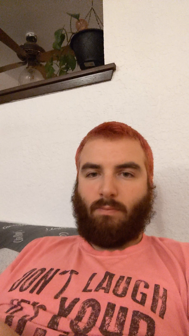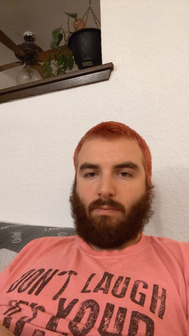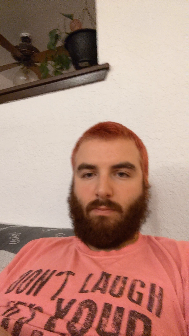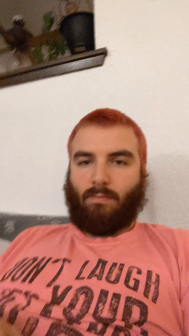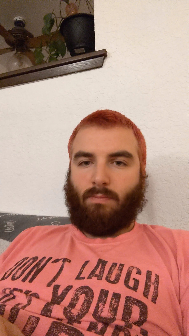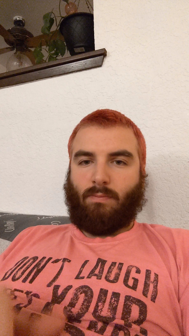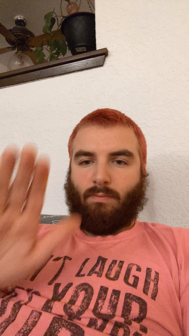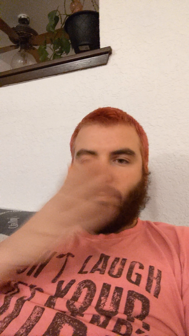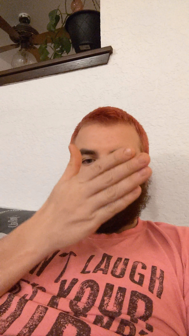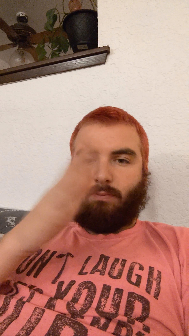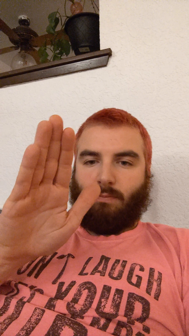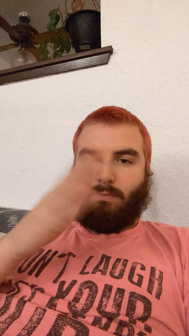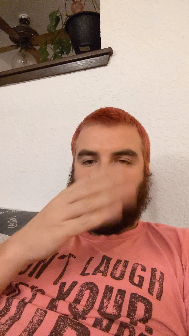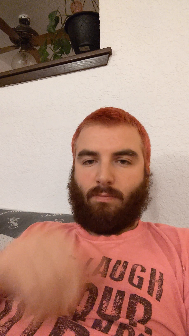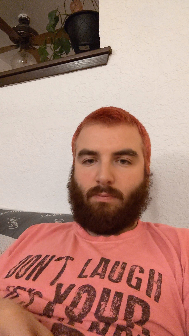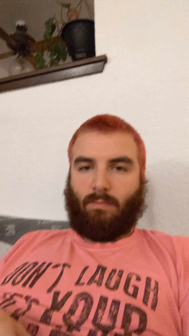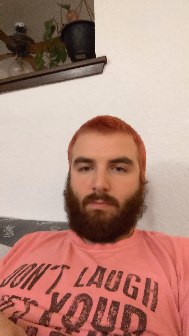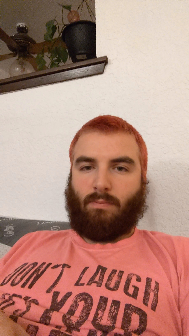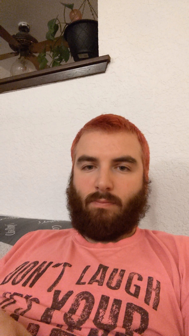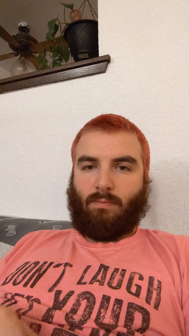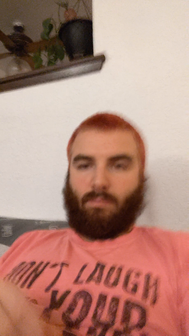share